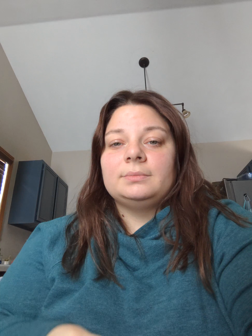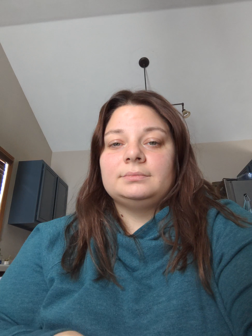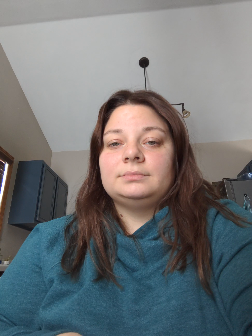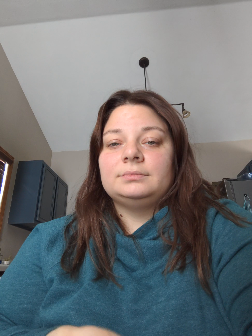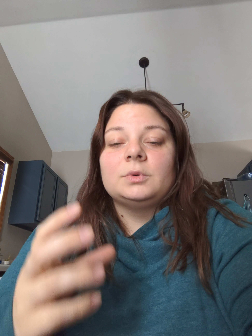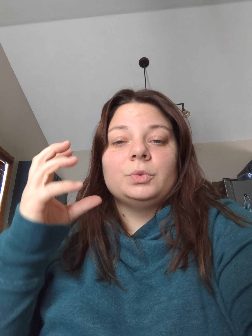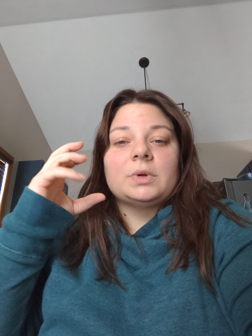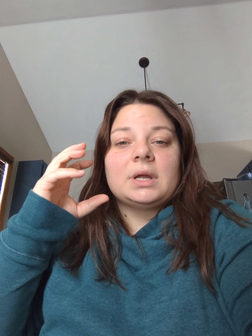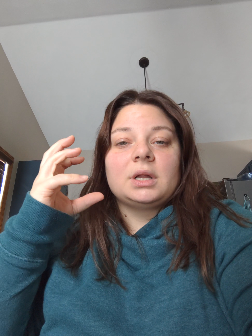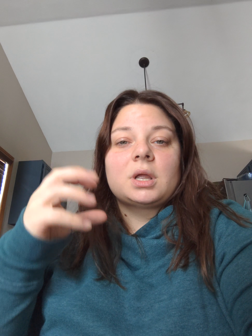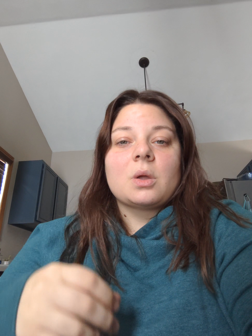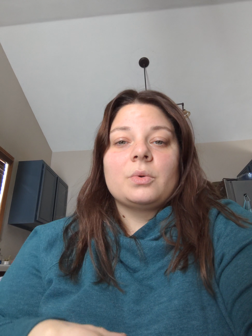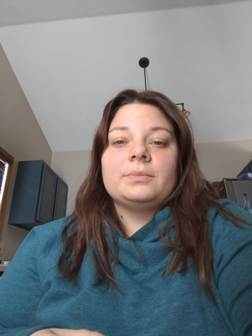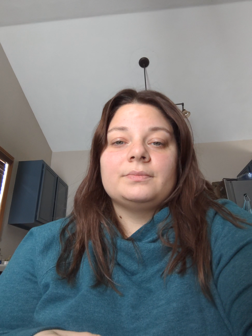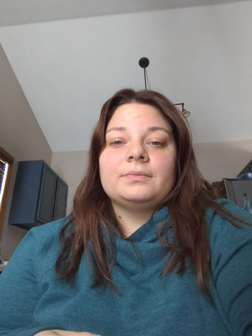radio